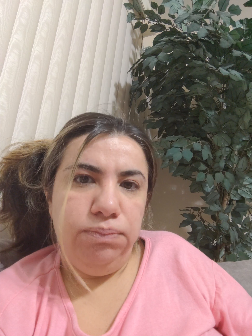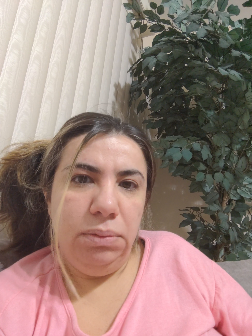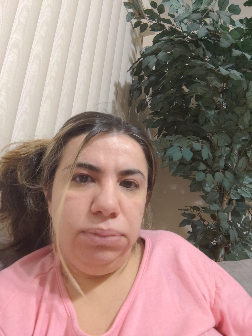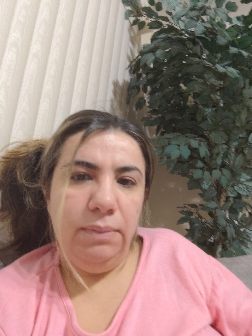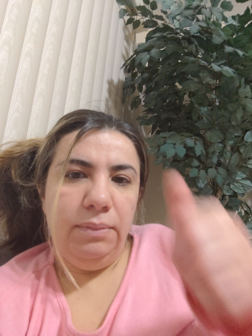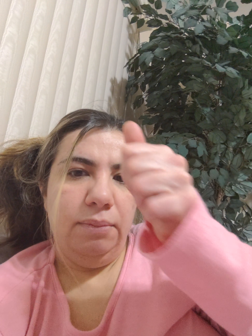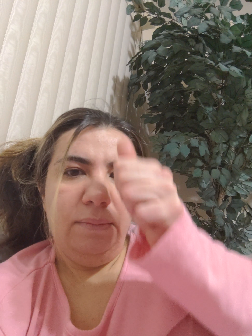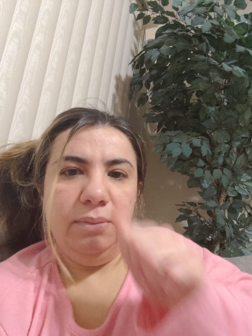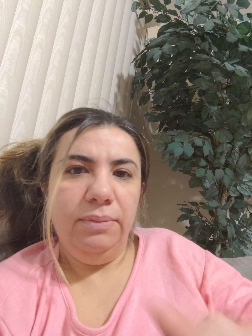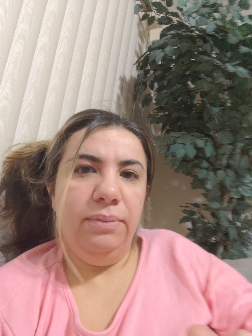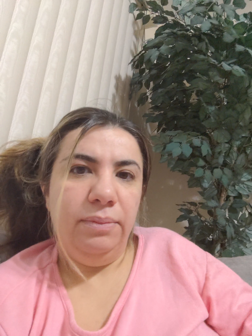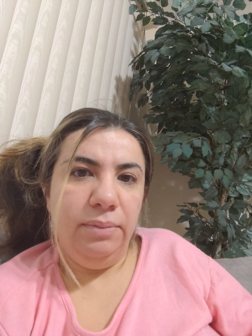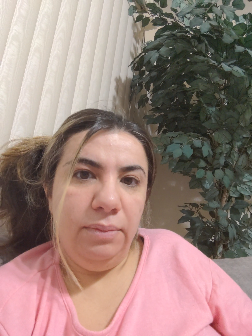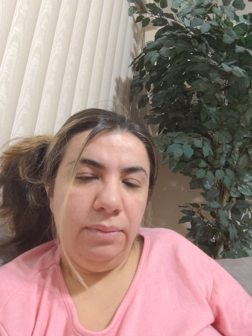beside